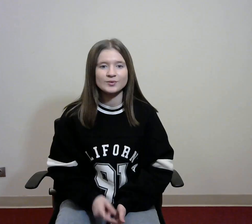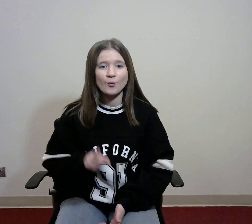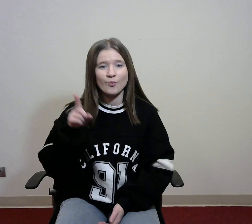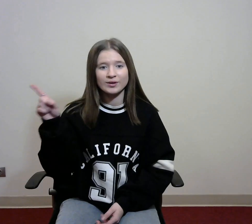onun